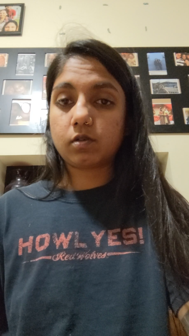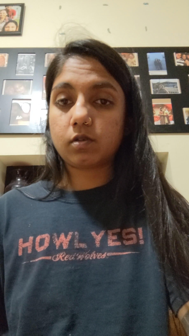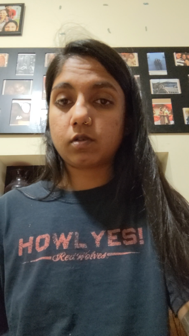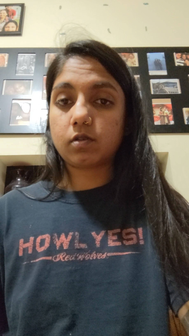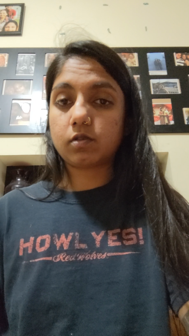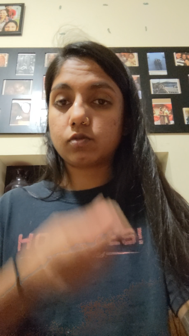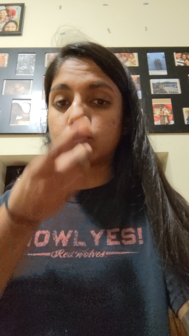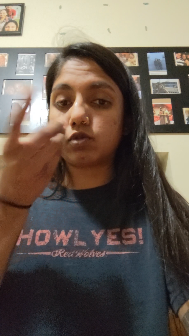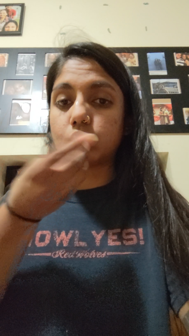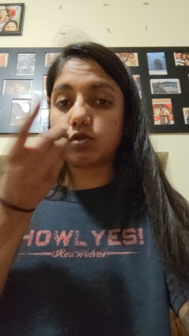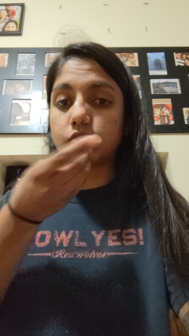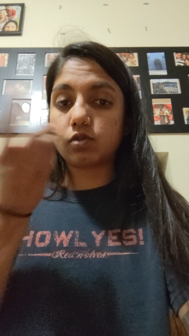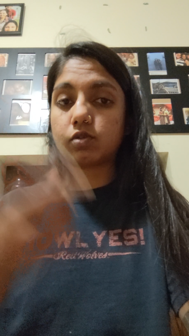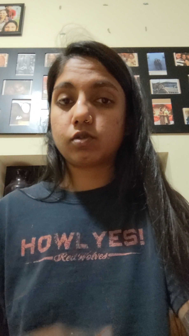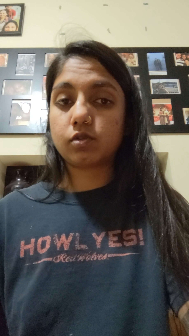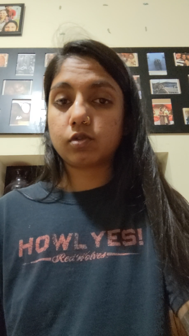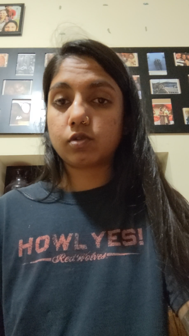dinner